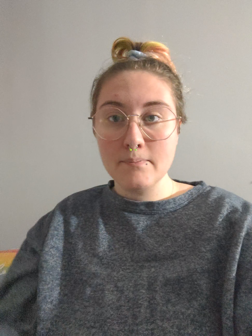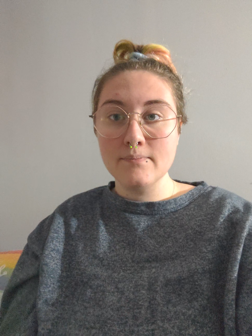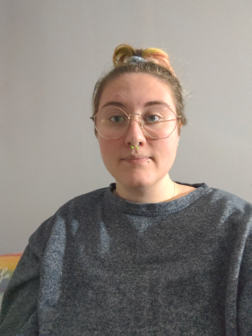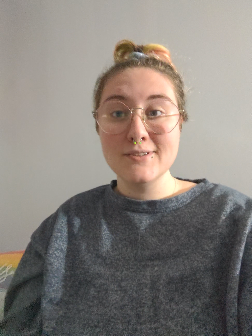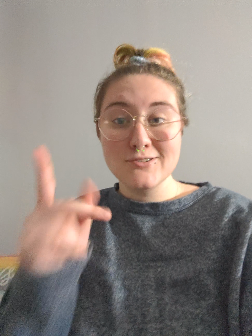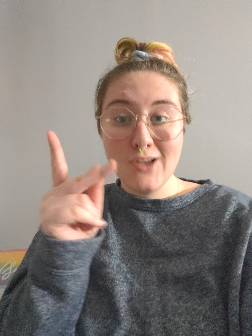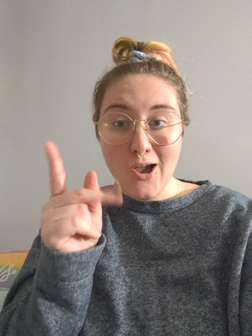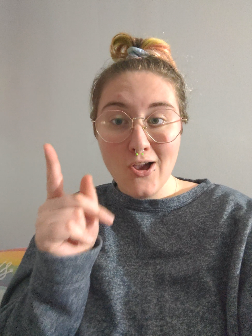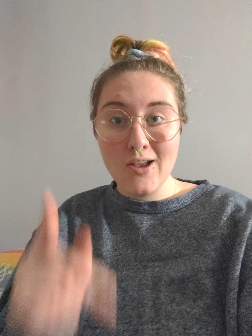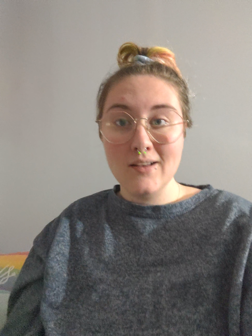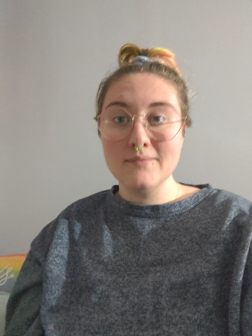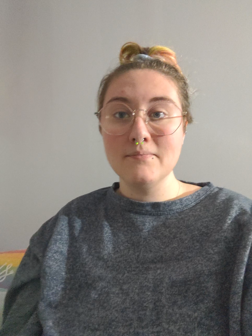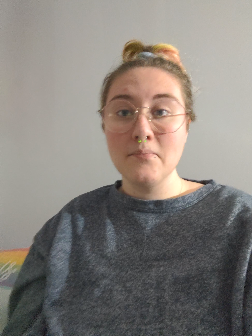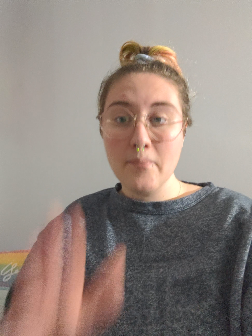dog